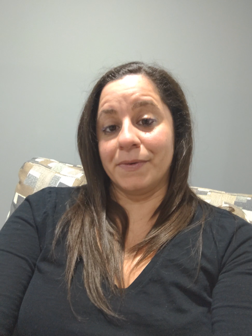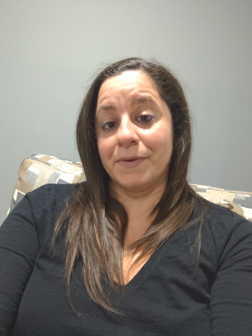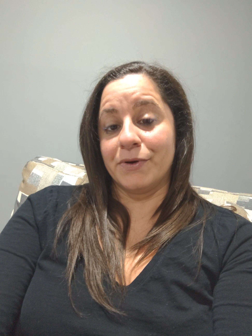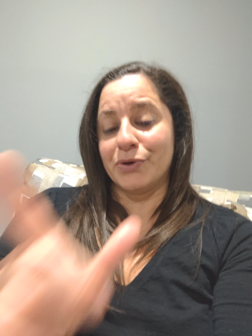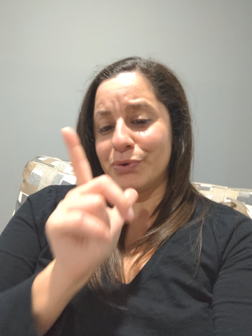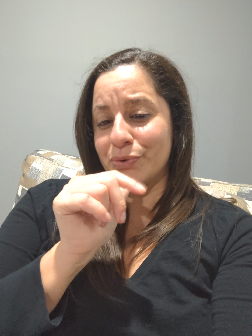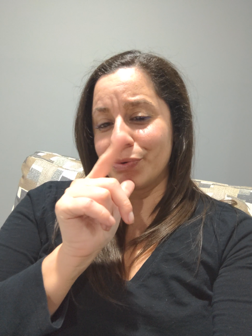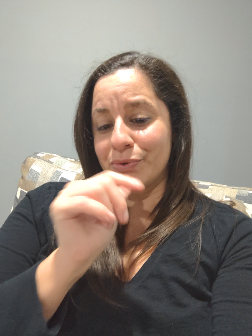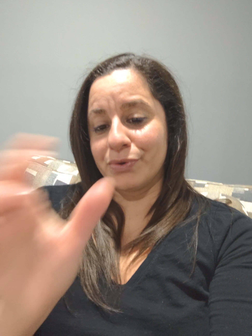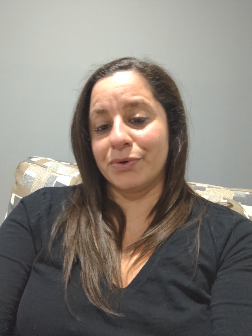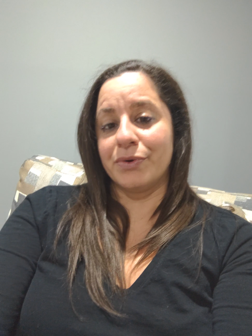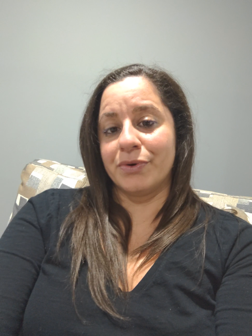who